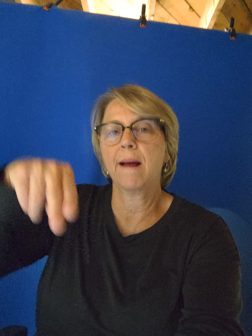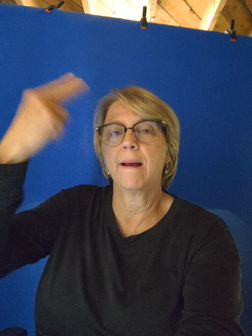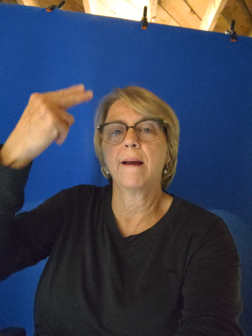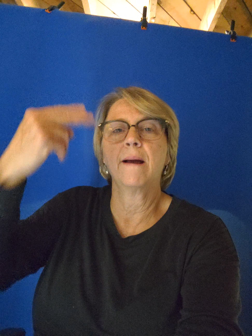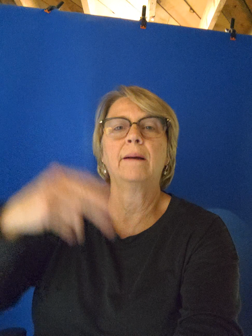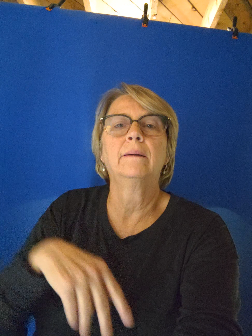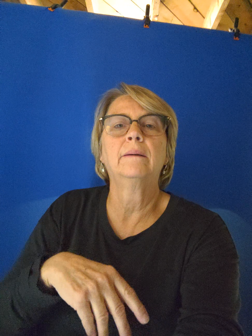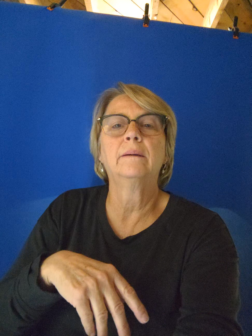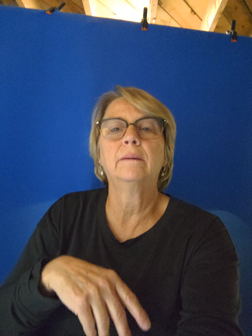high